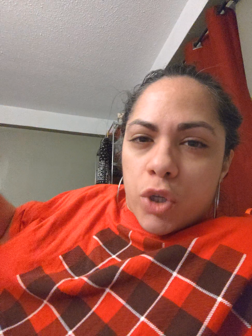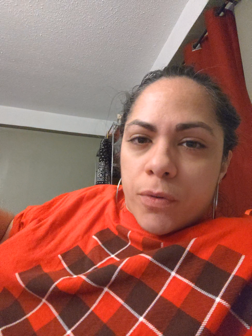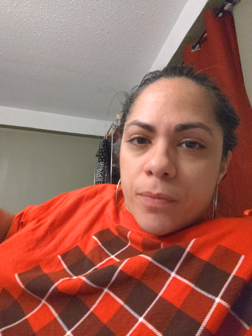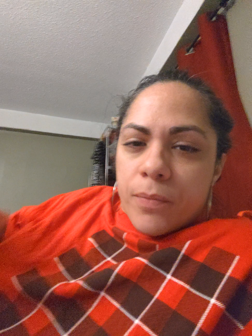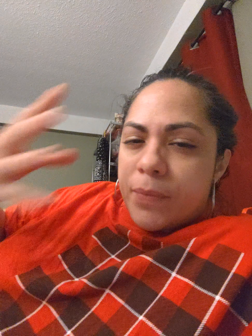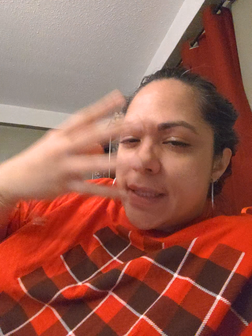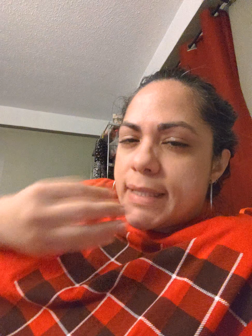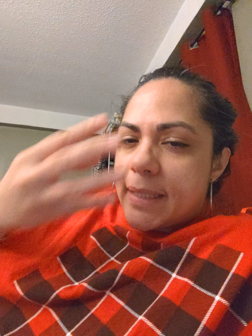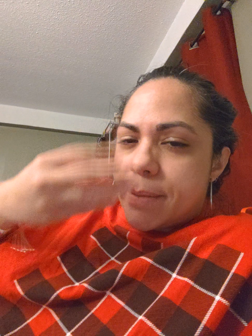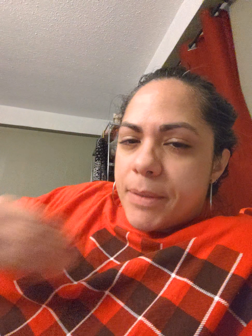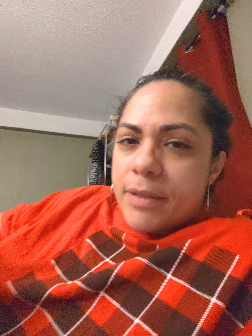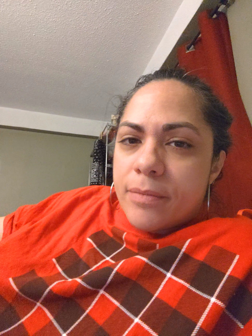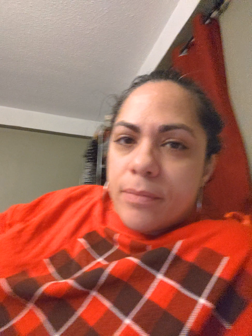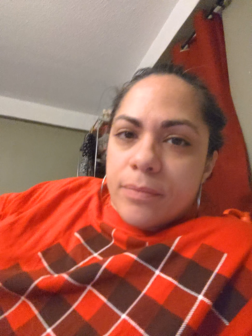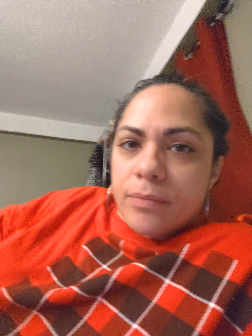sleepy